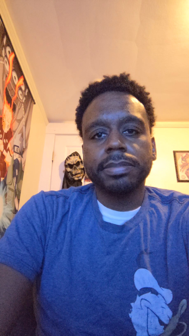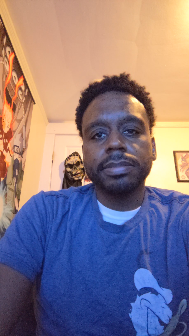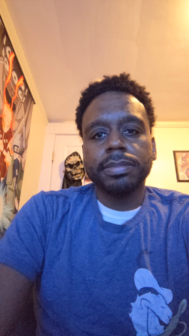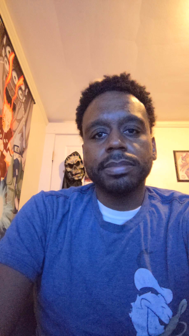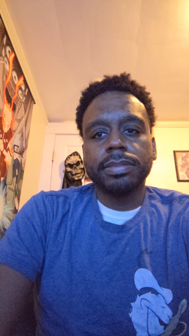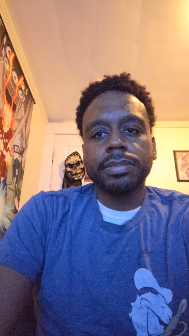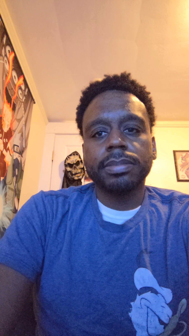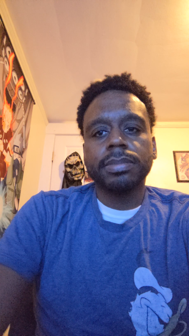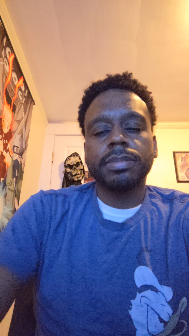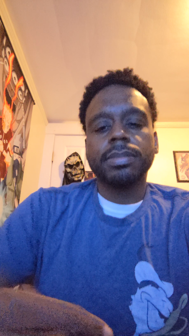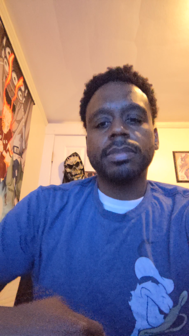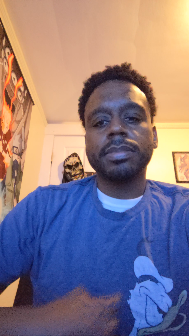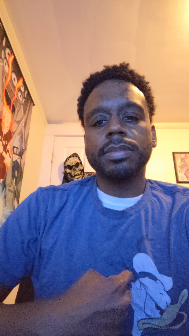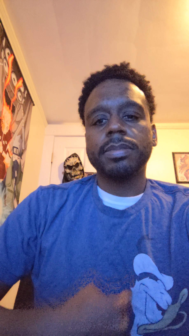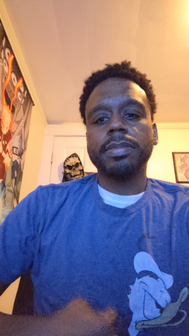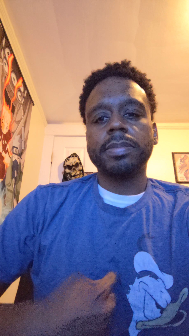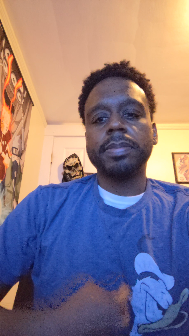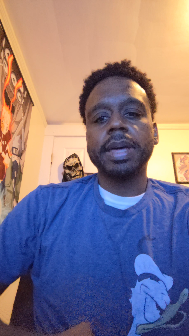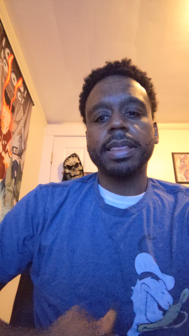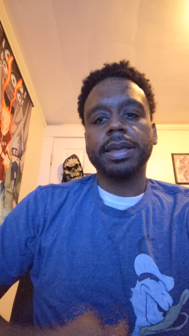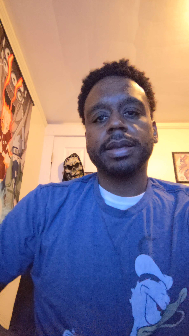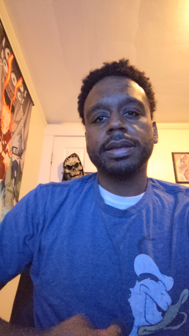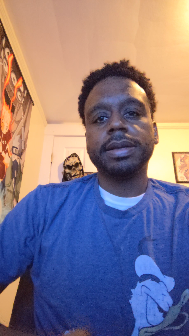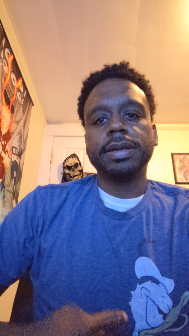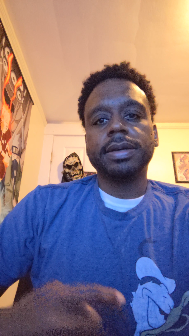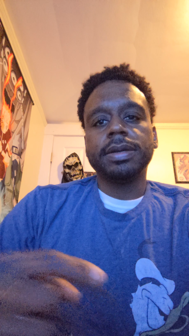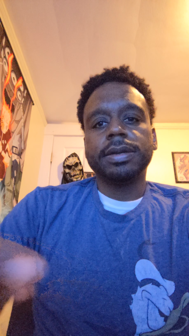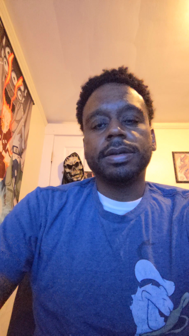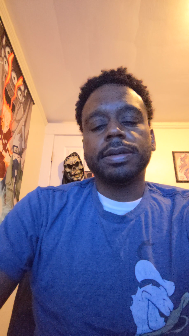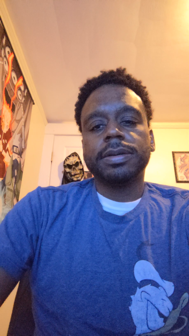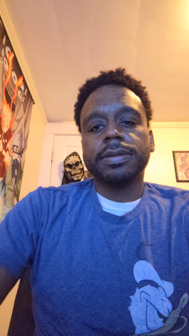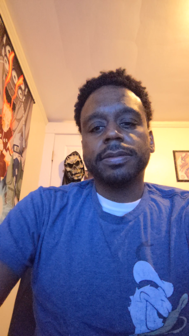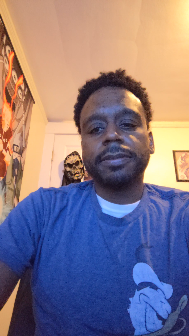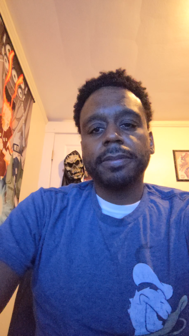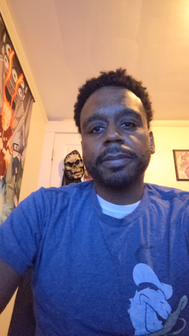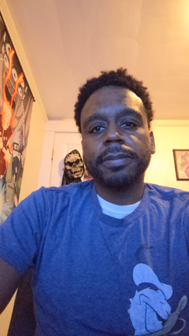belly button